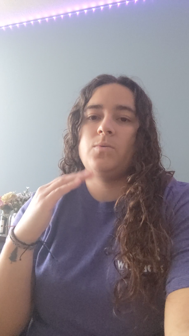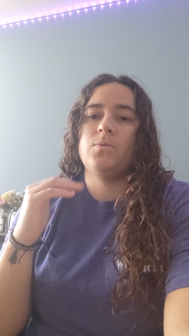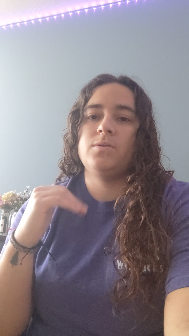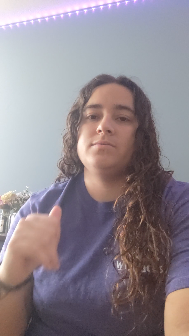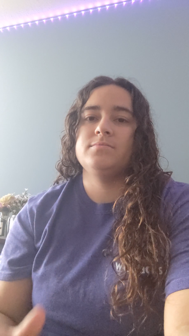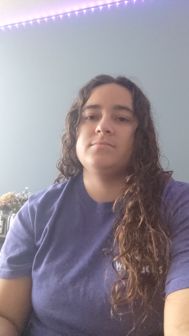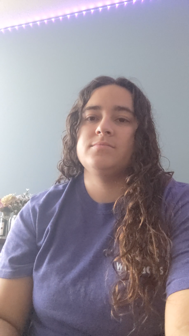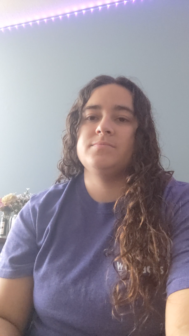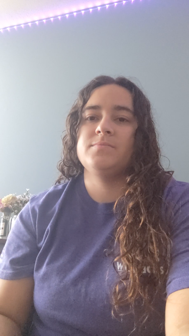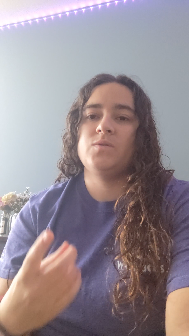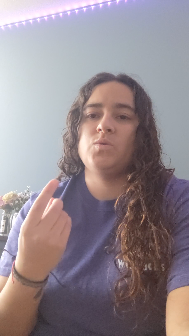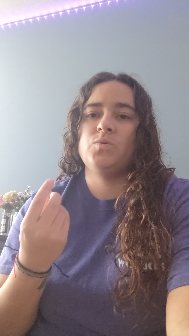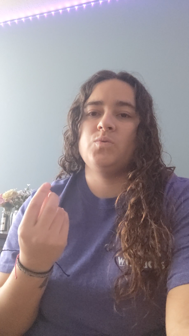do